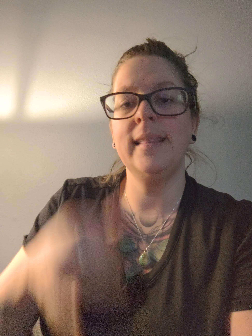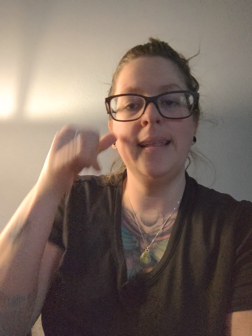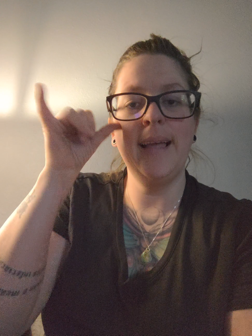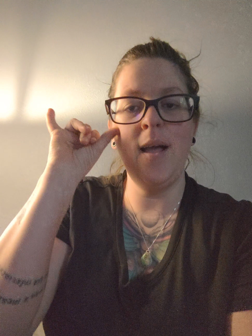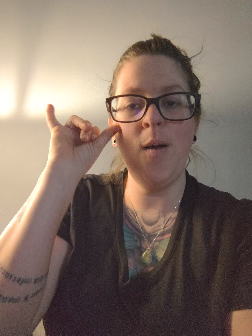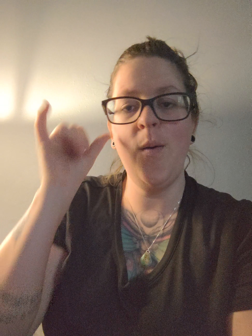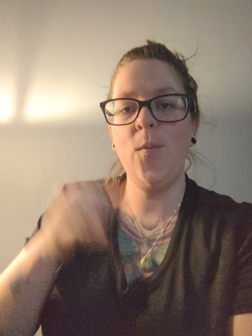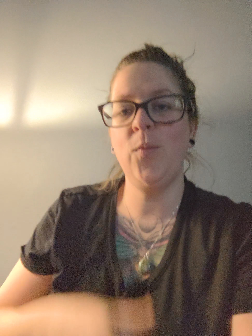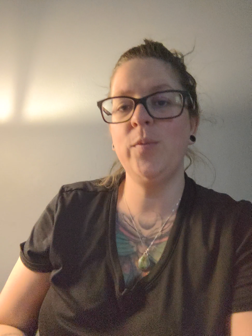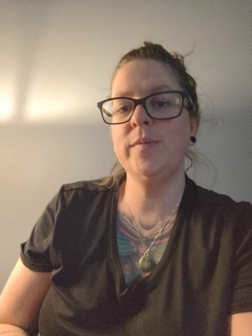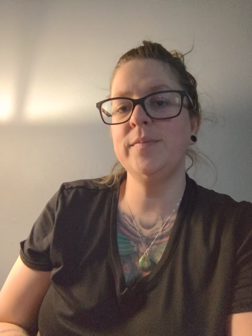cow